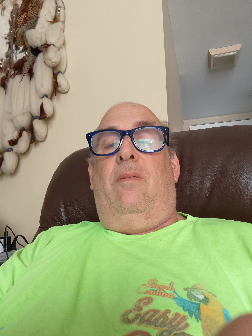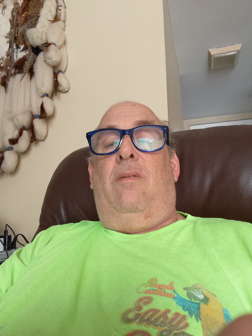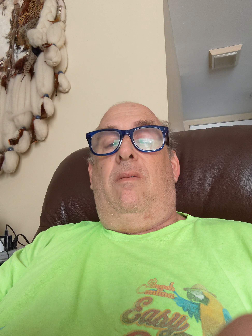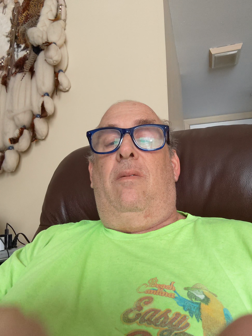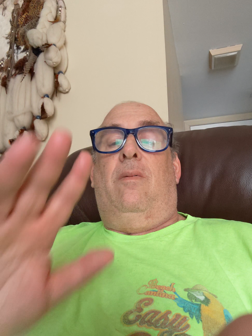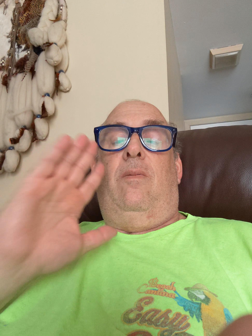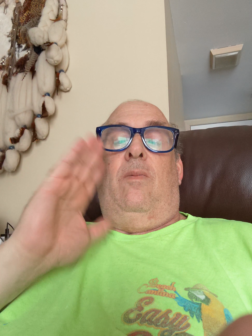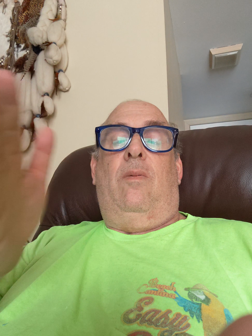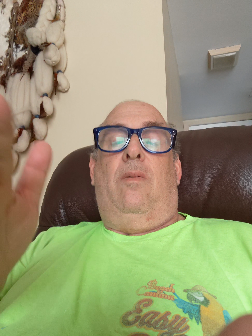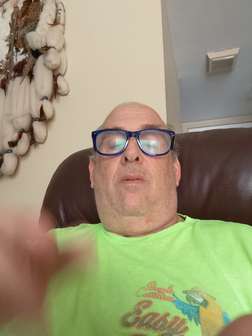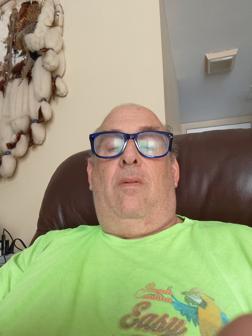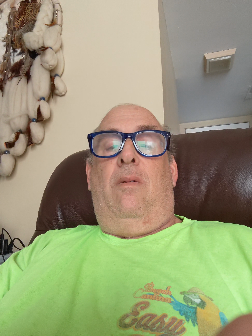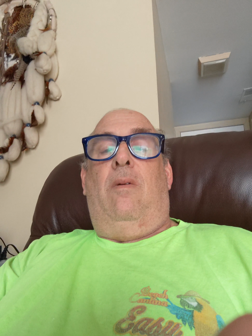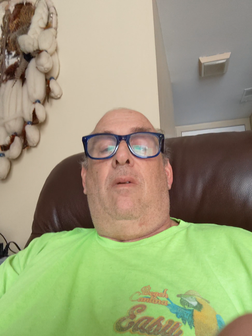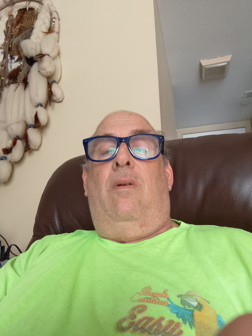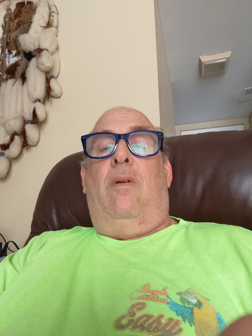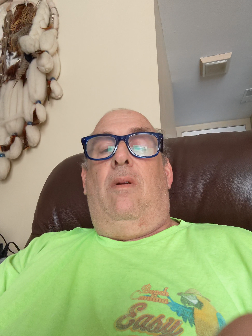will